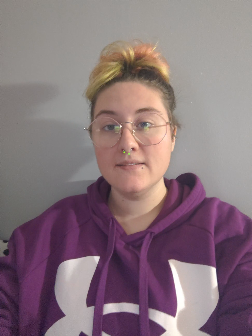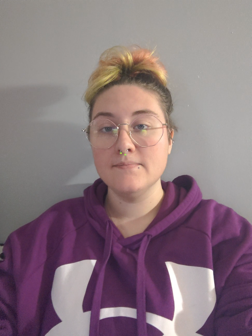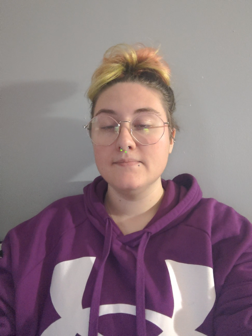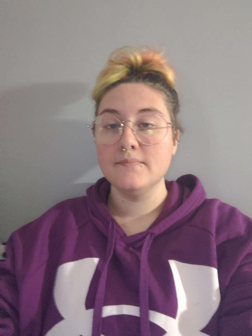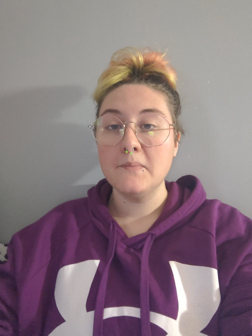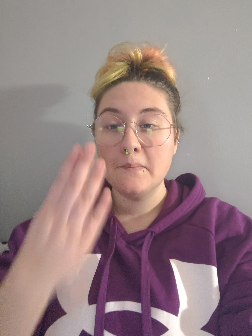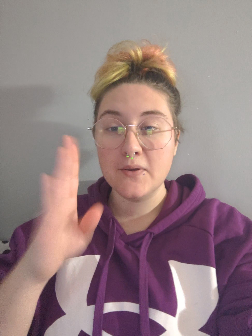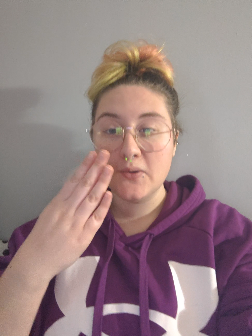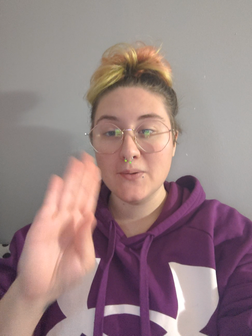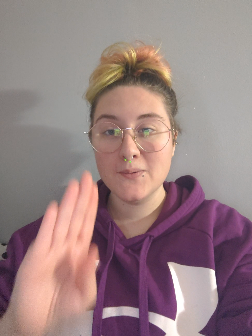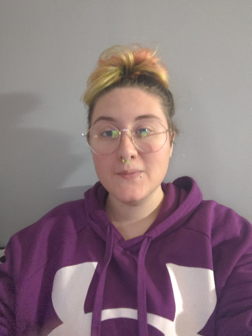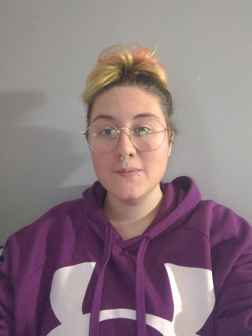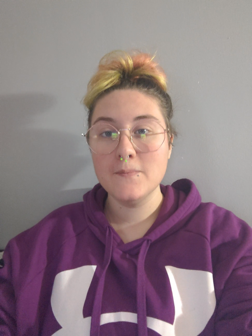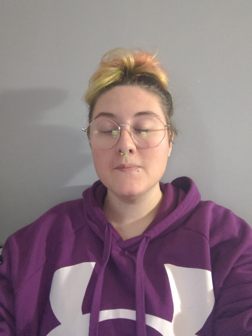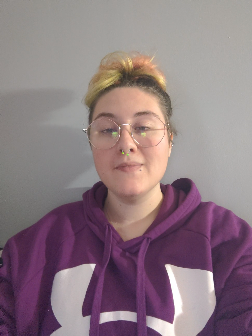blue